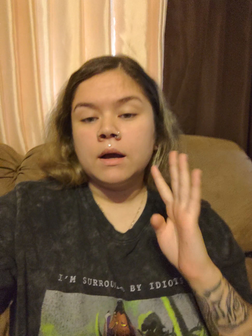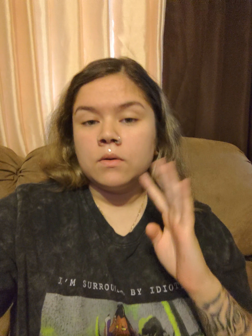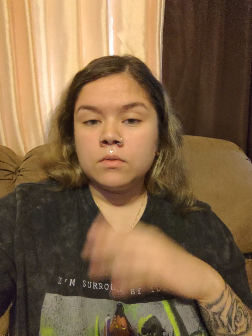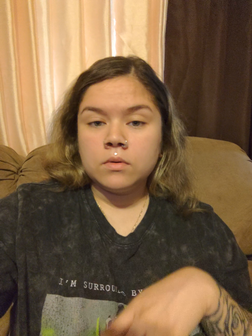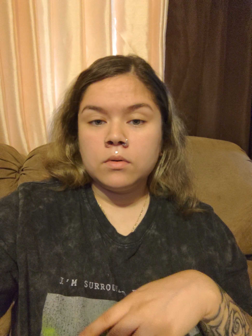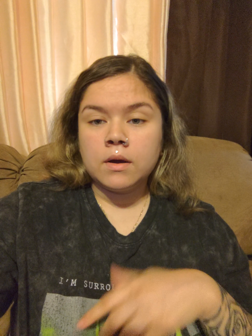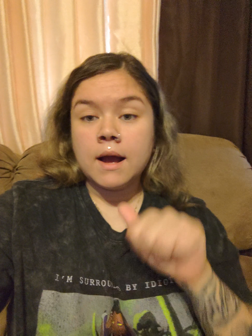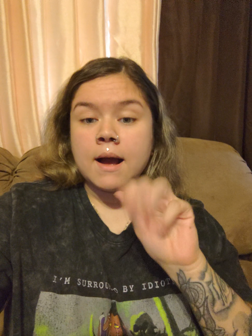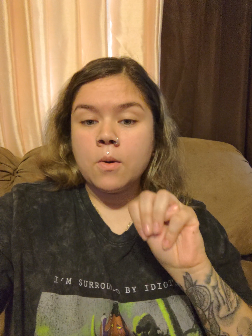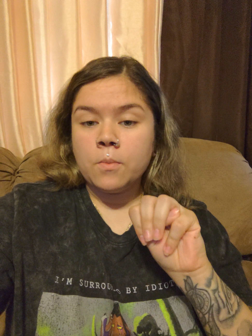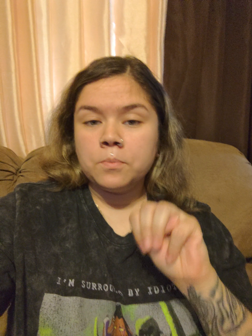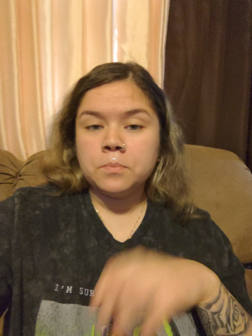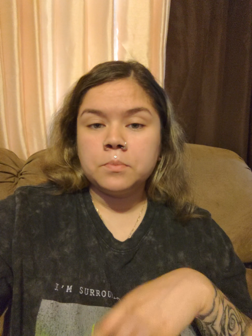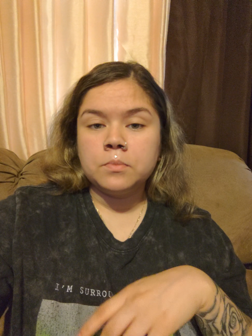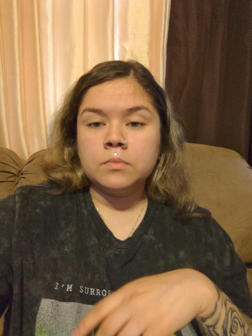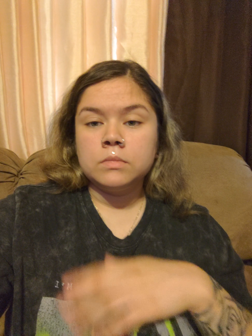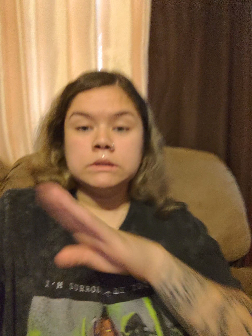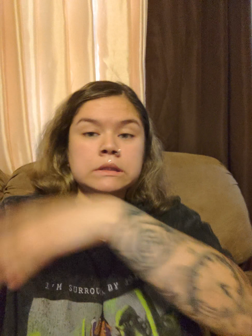am